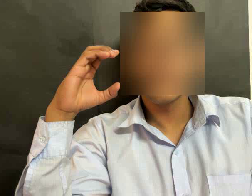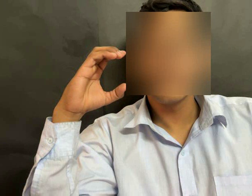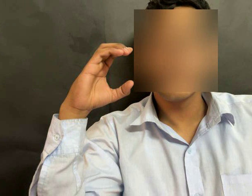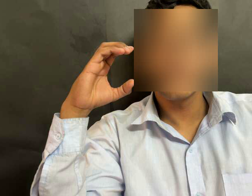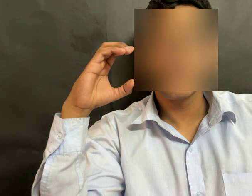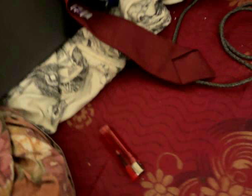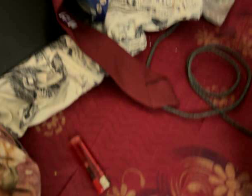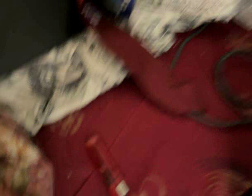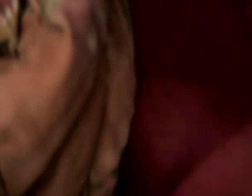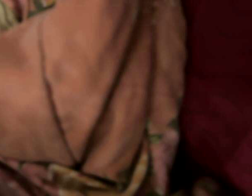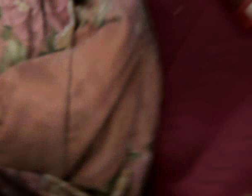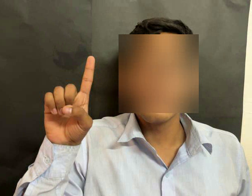D